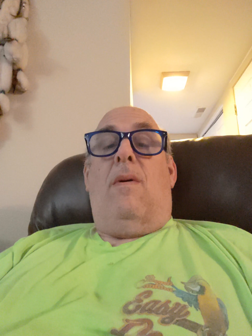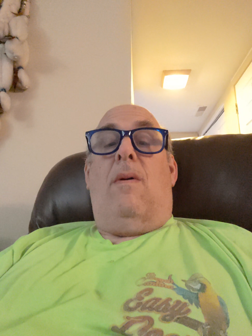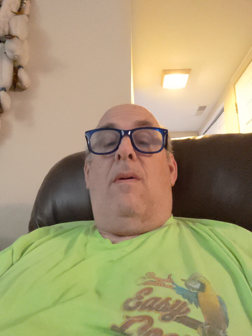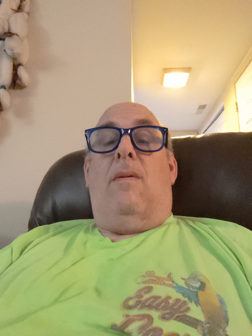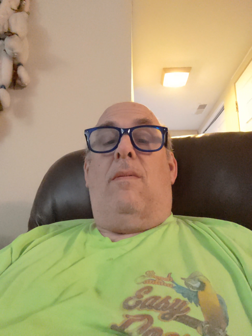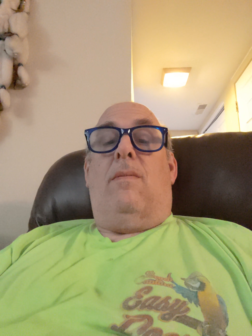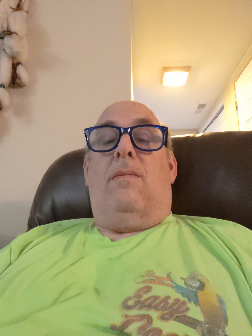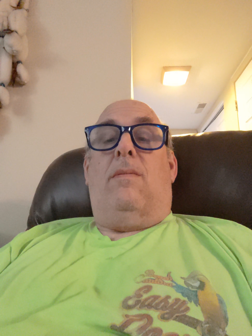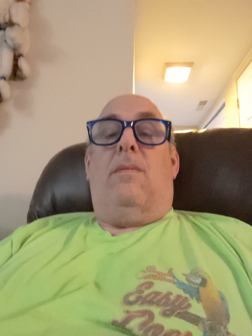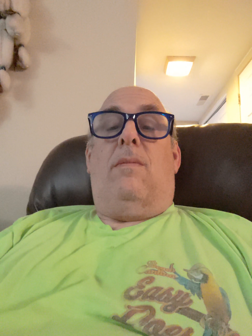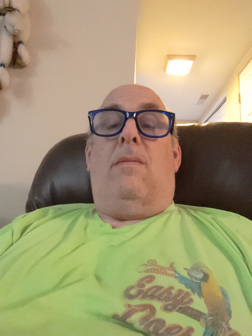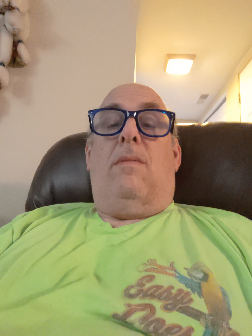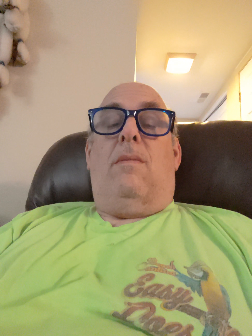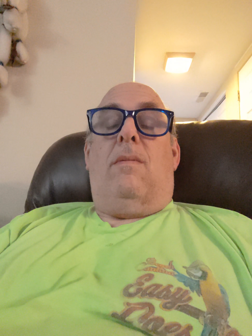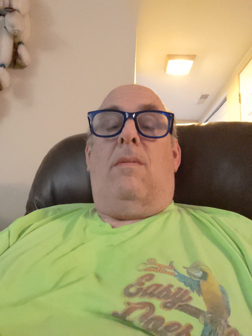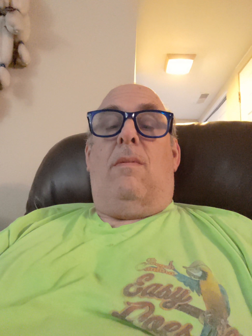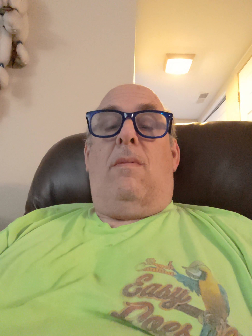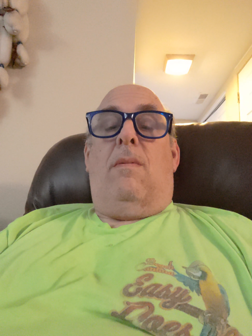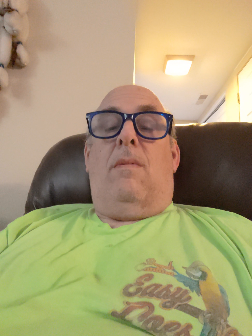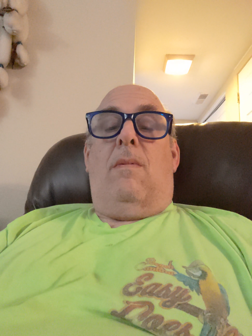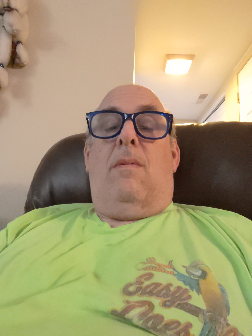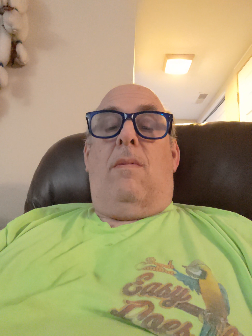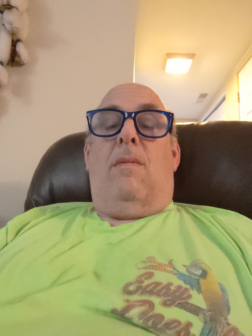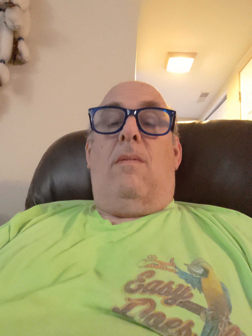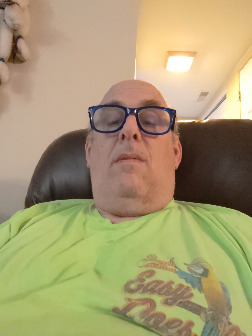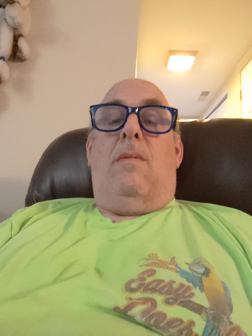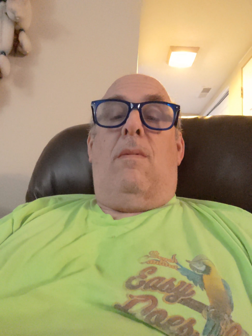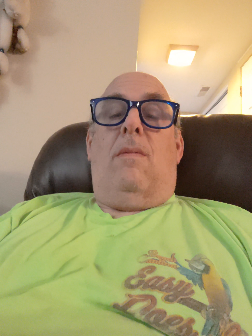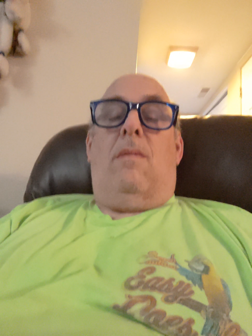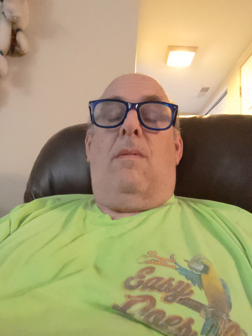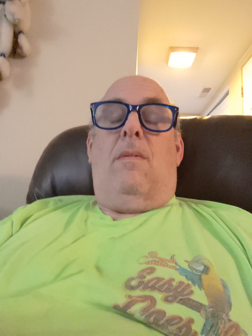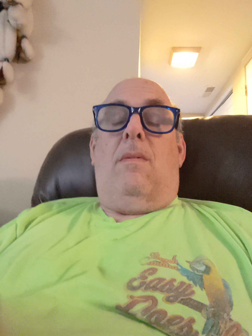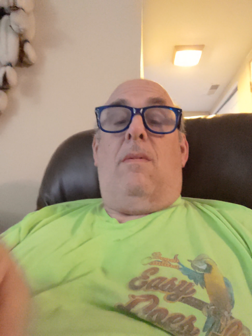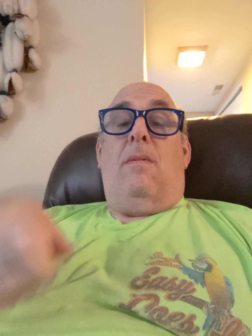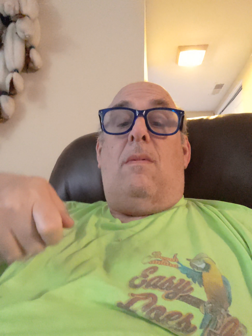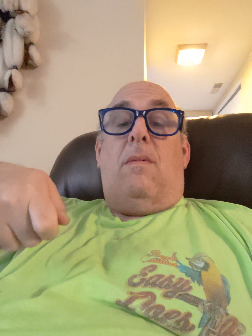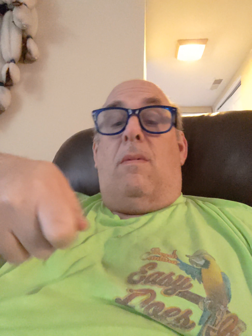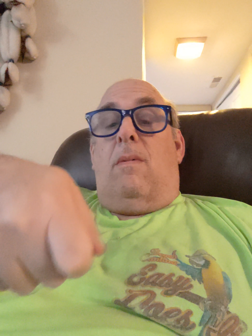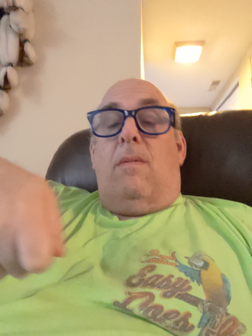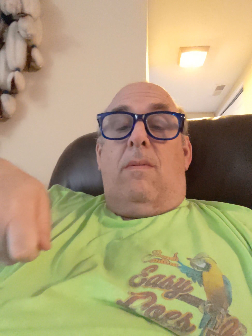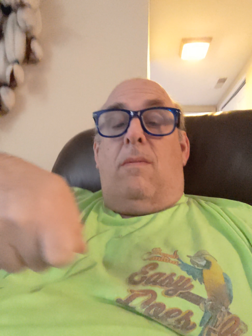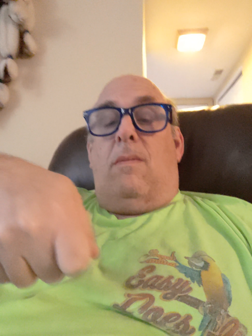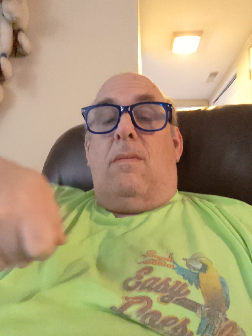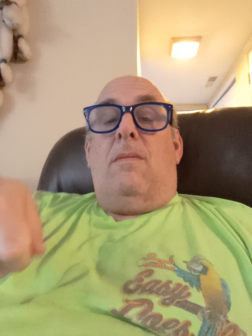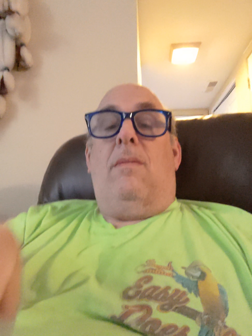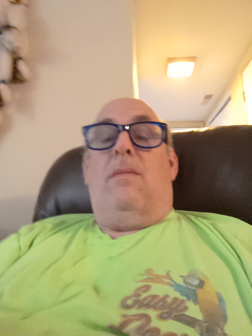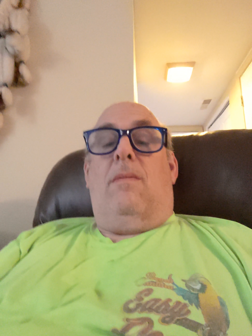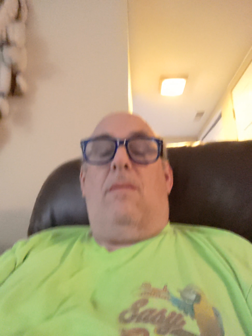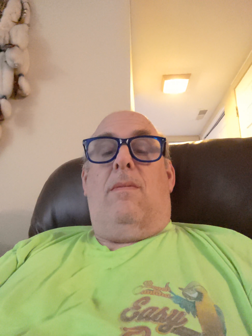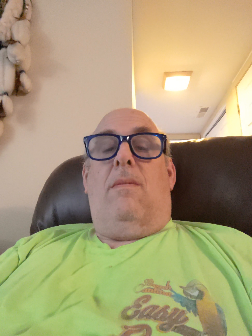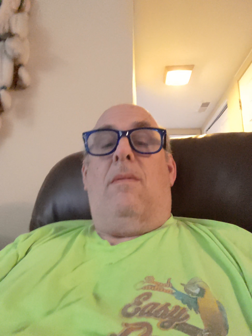vacuum